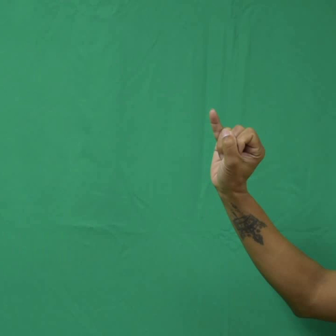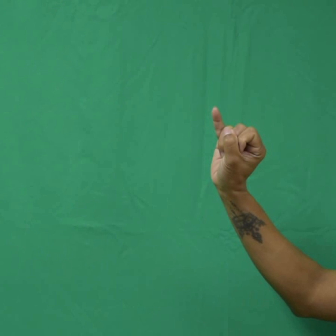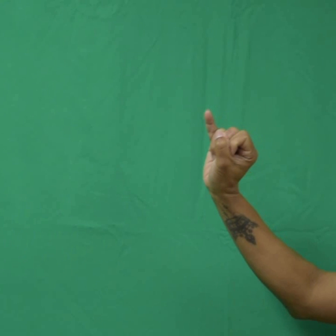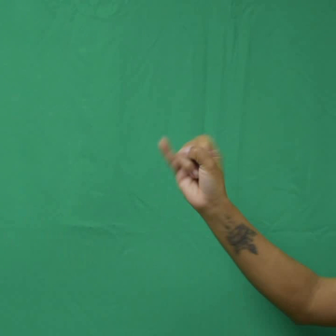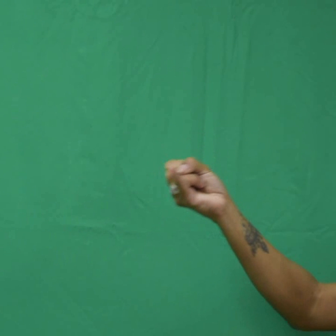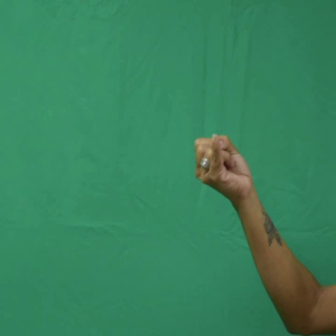J